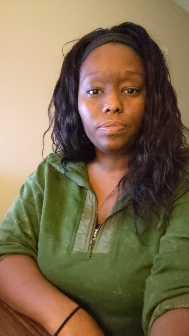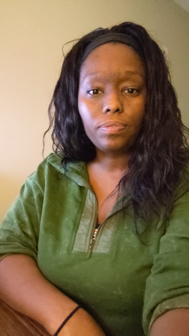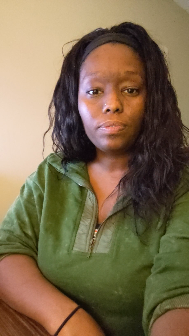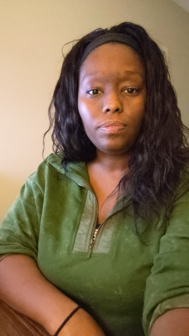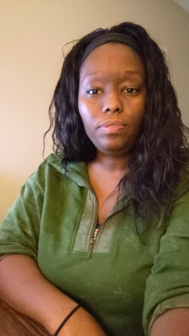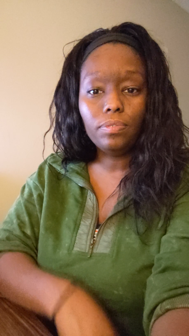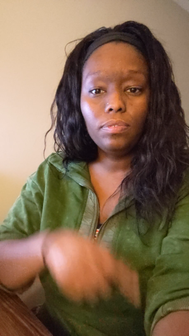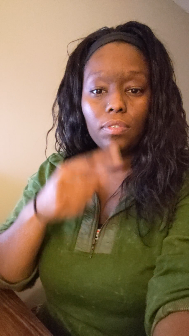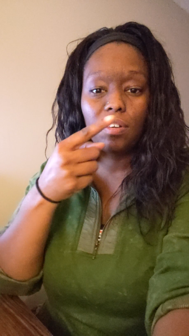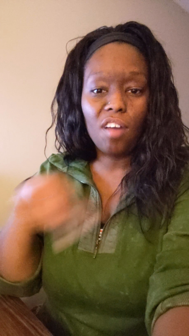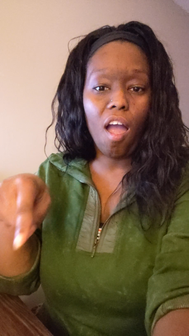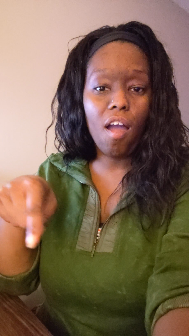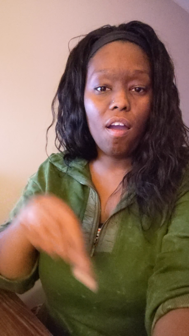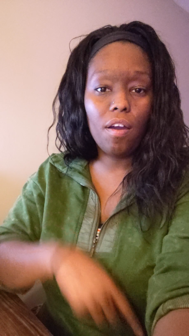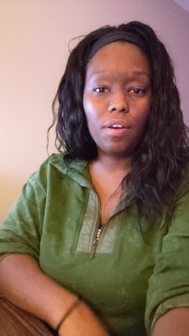cut